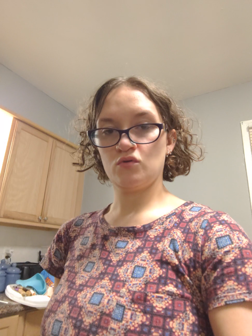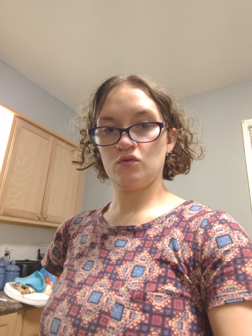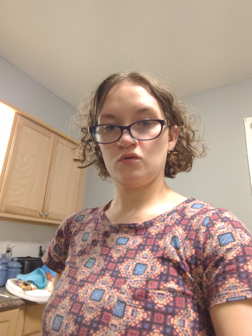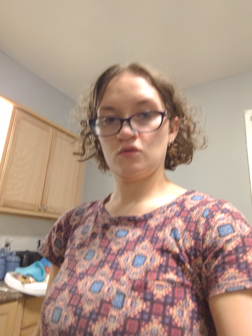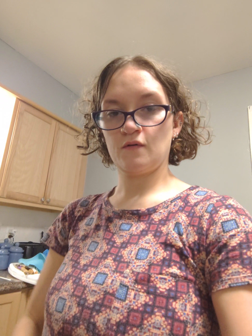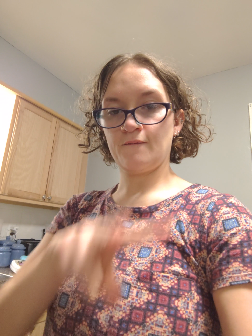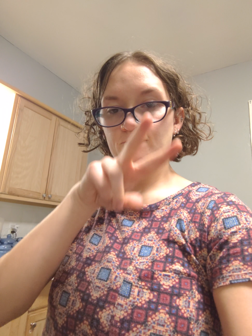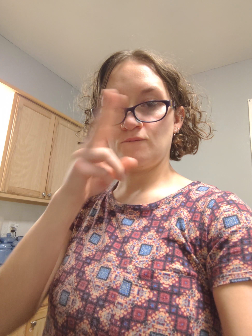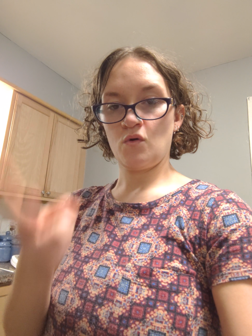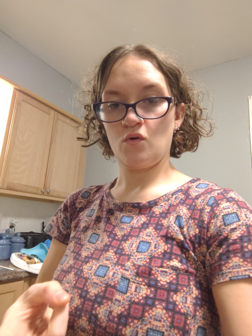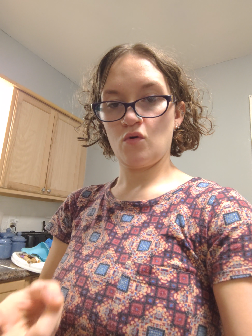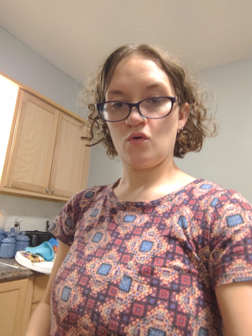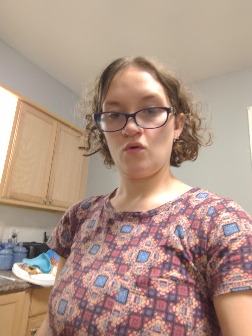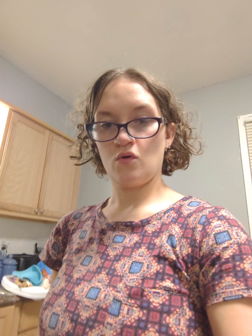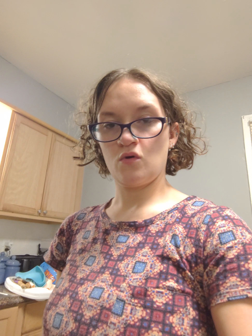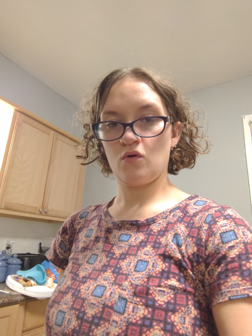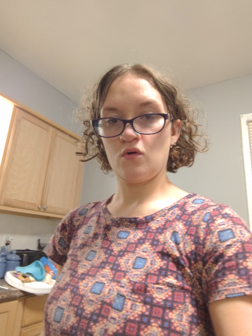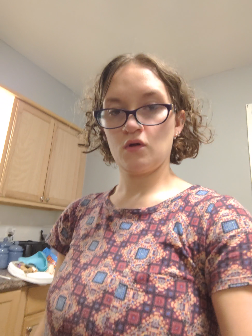fall